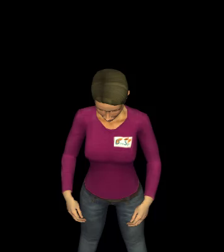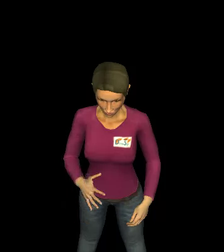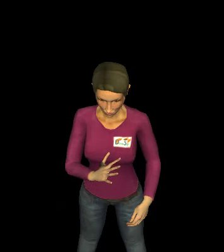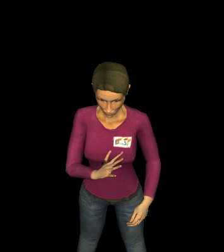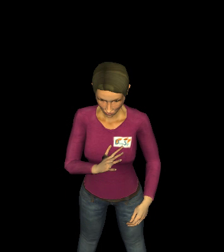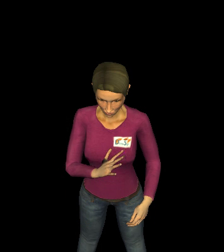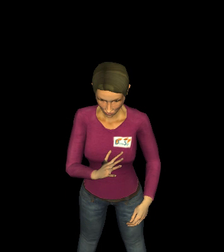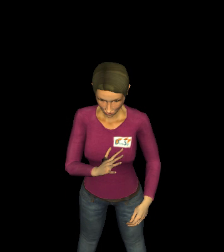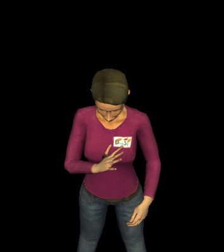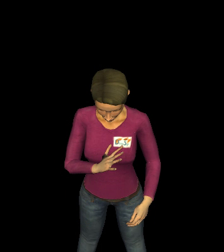يمتلك